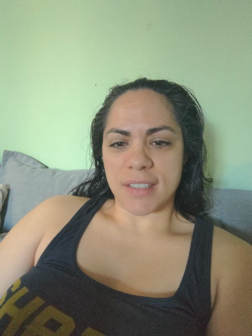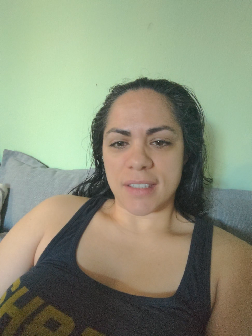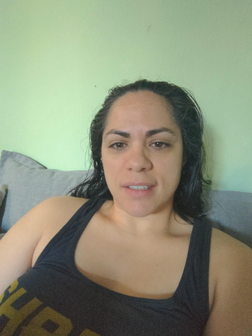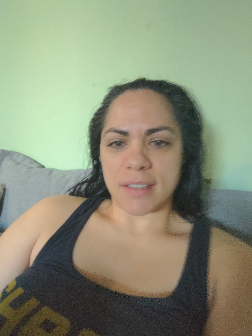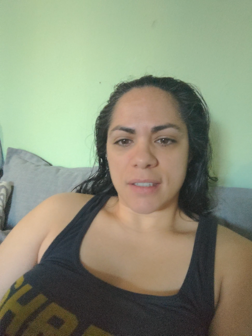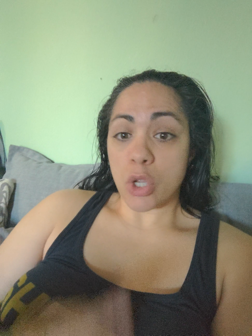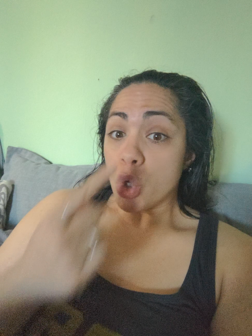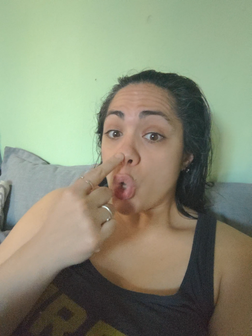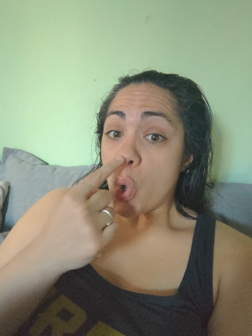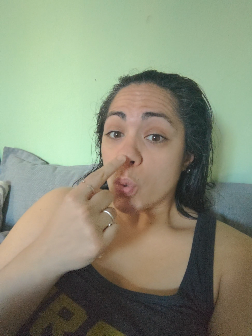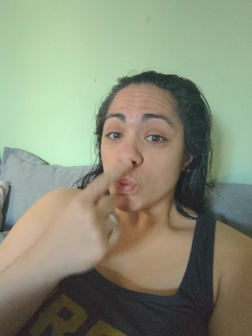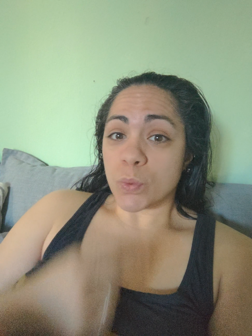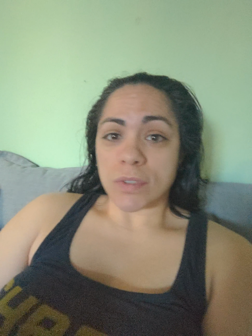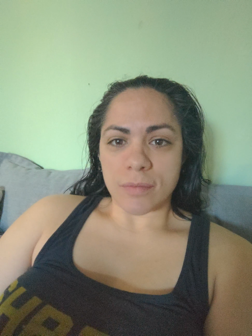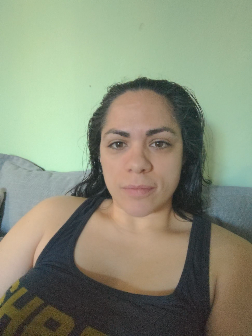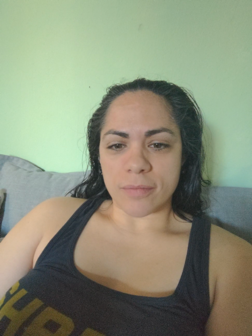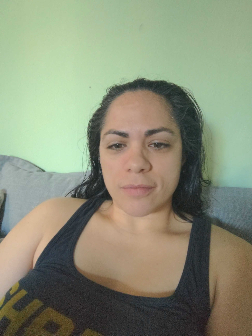nose